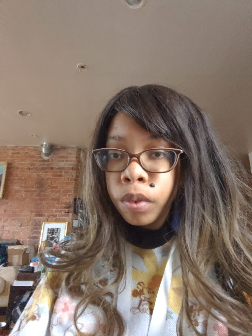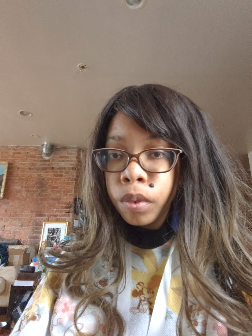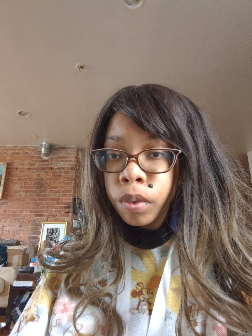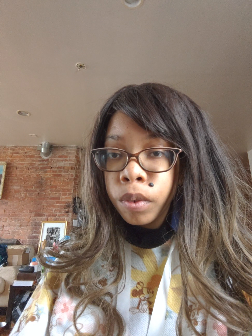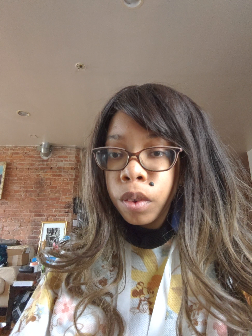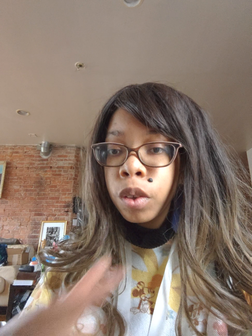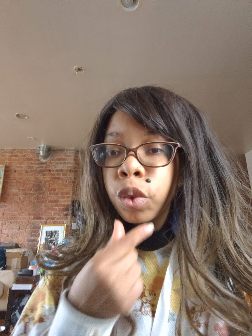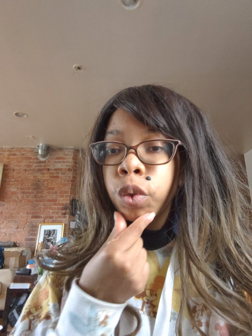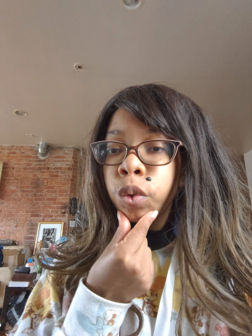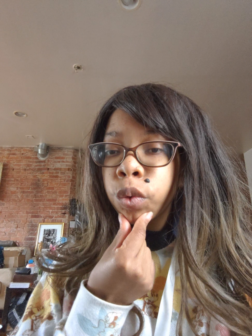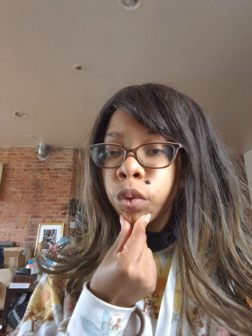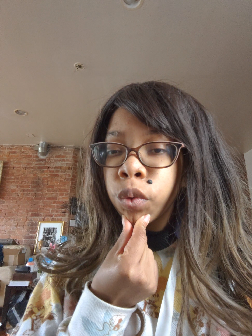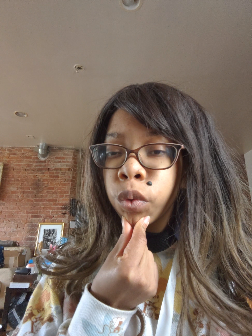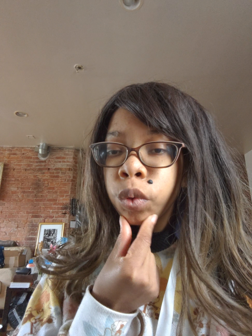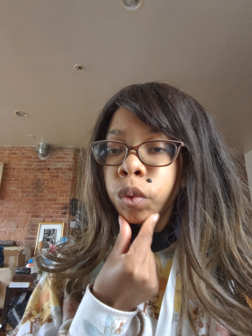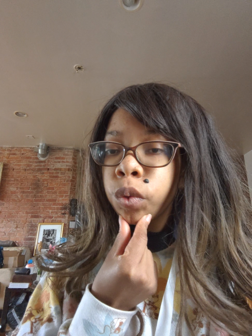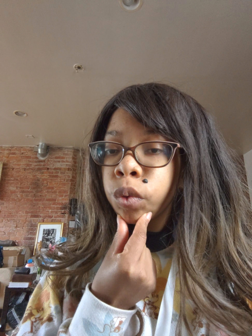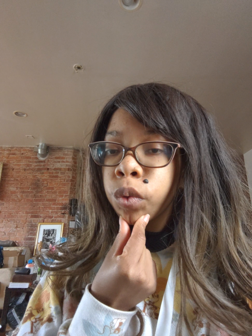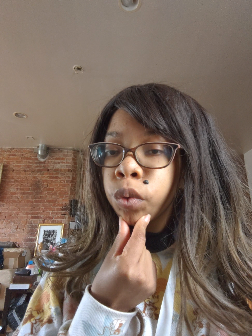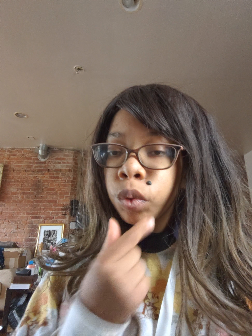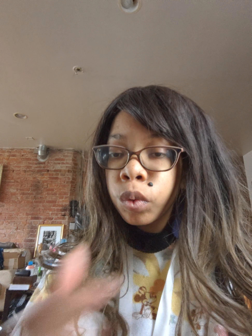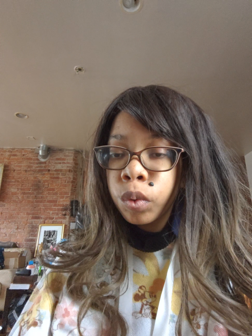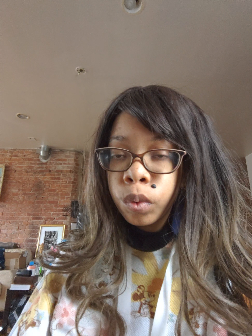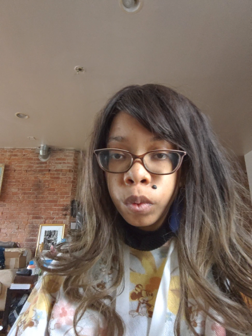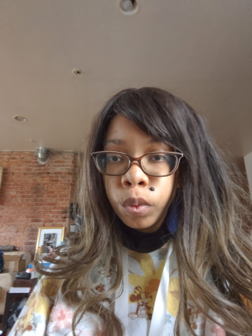chin